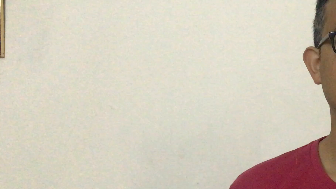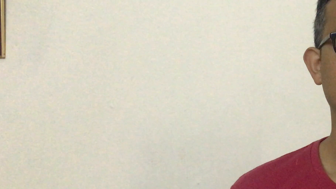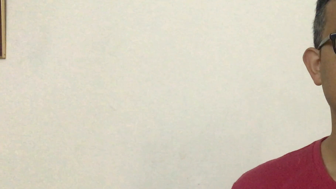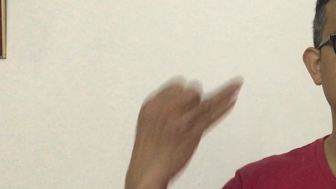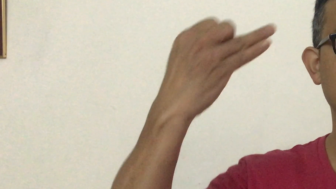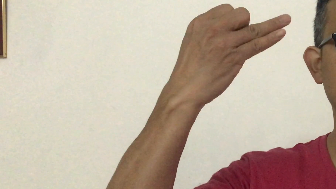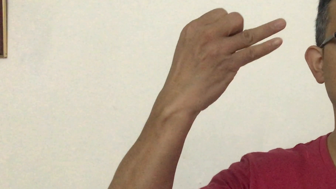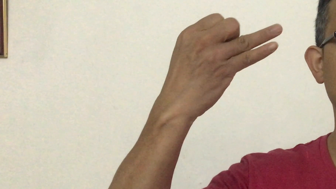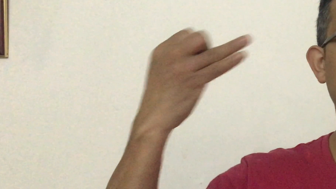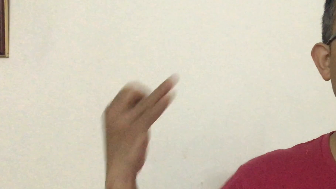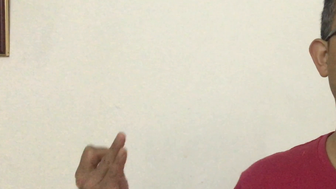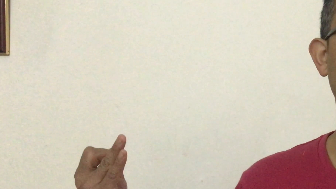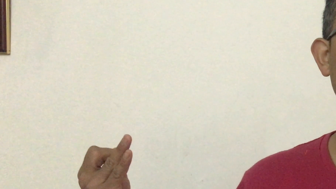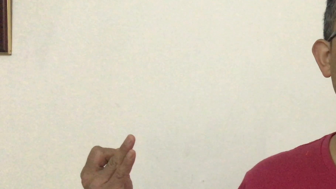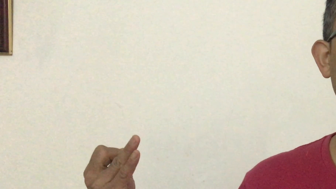औ